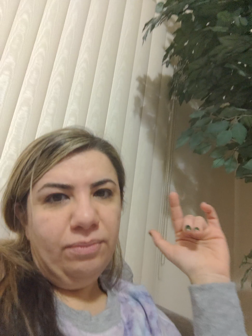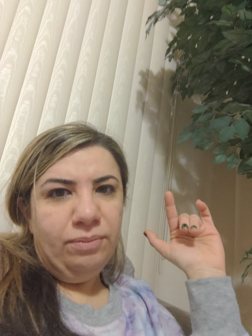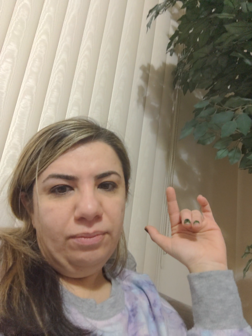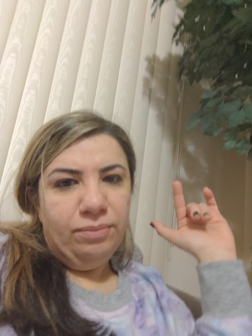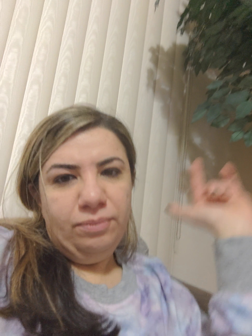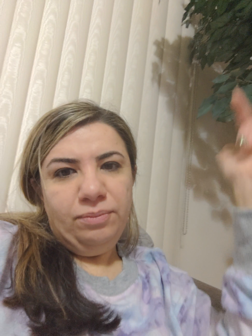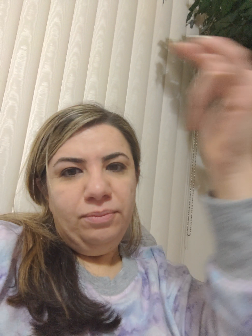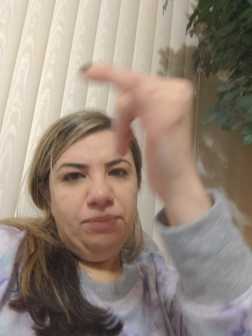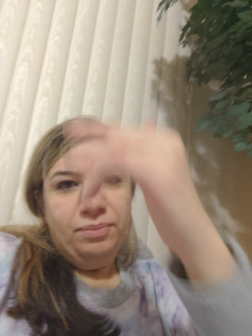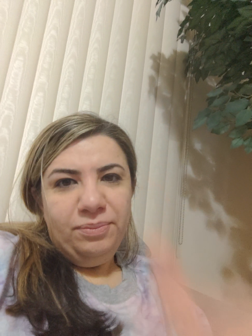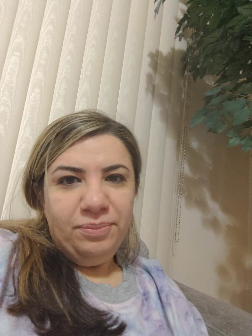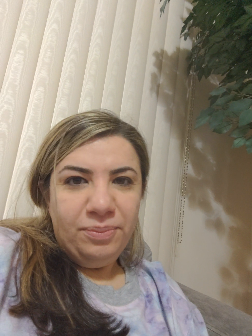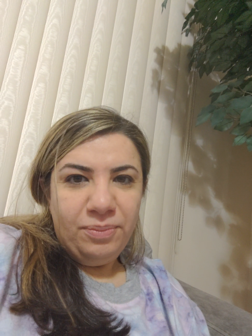airplane